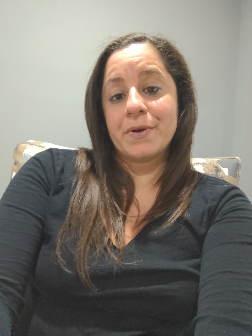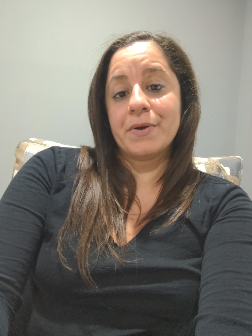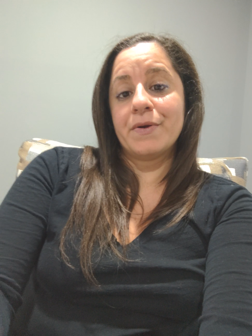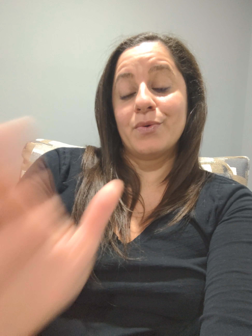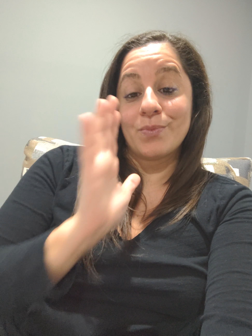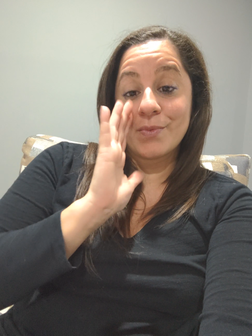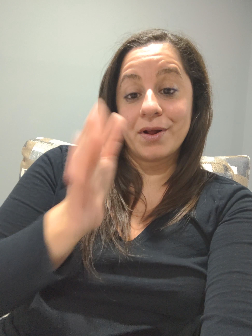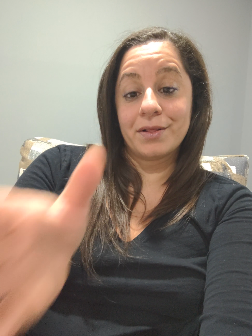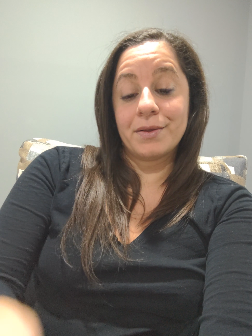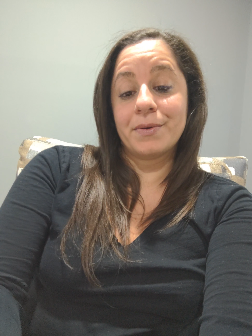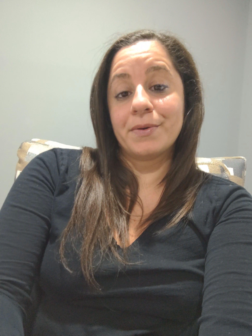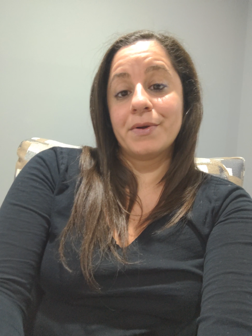will